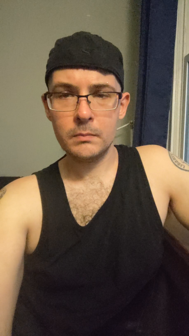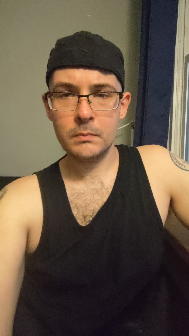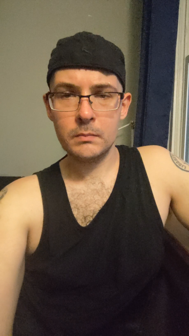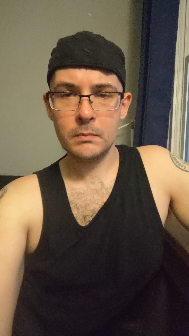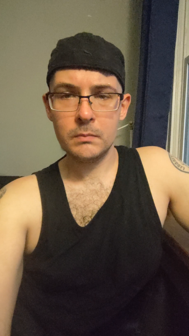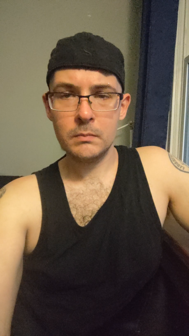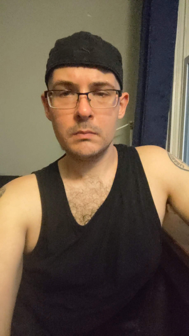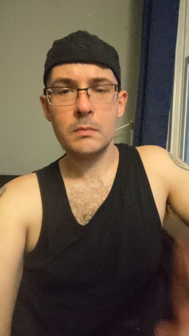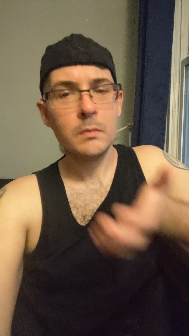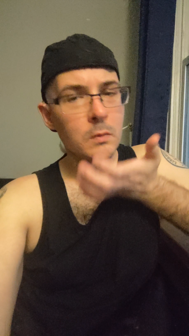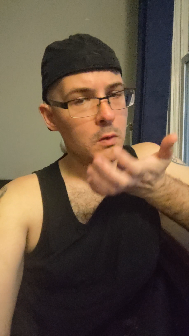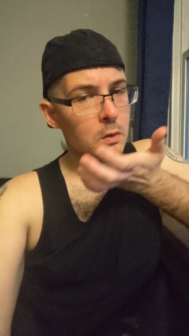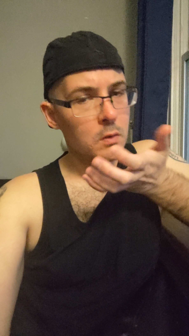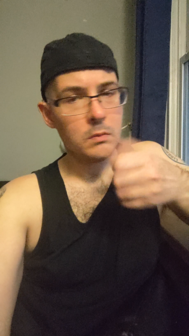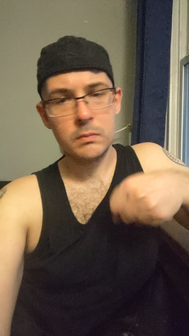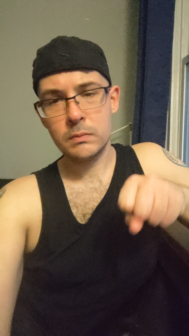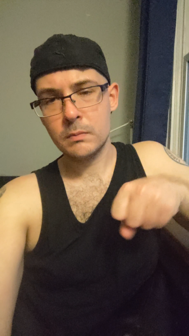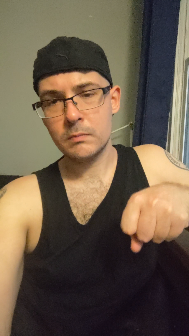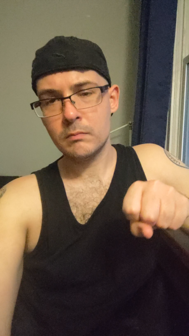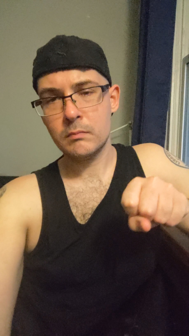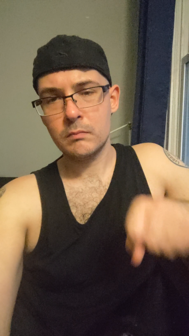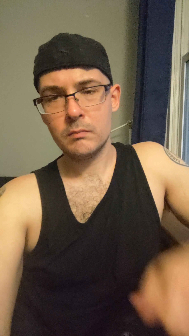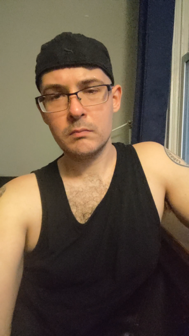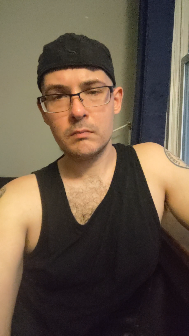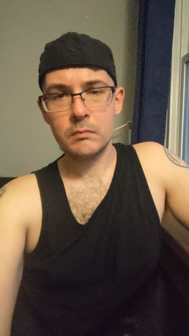lawn mower